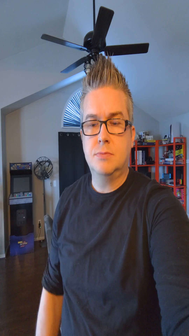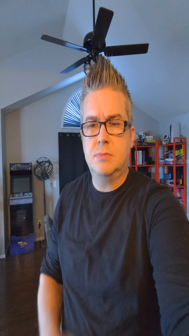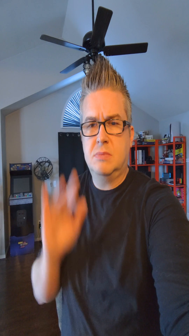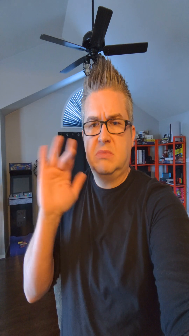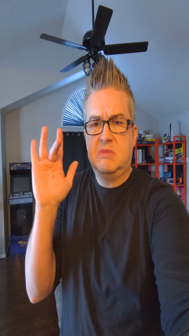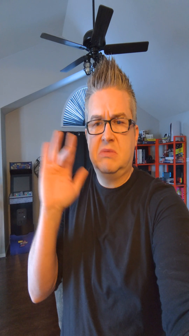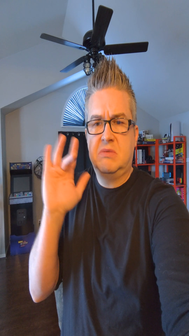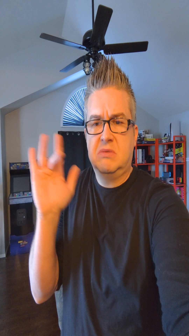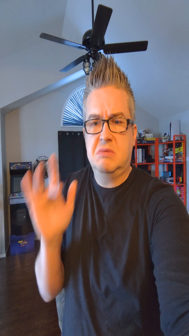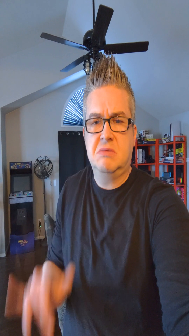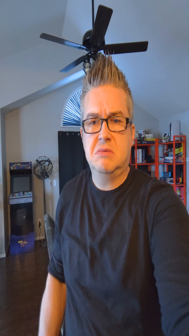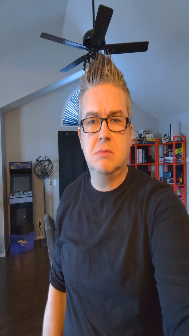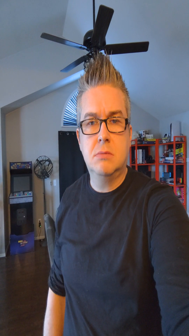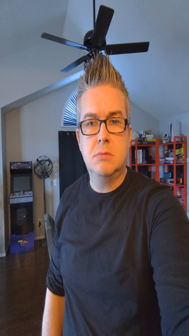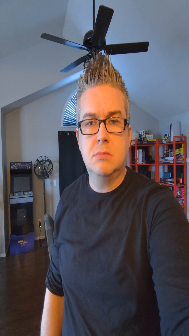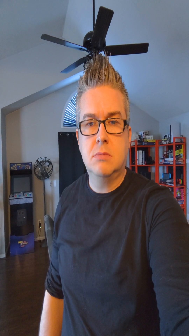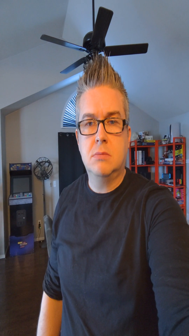yucky